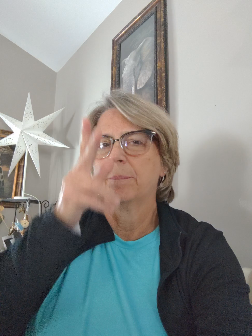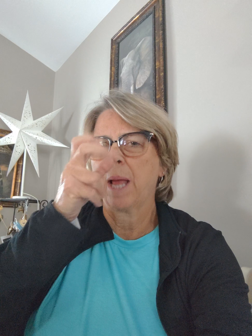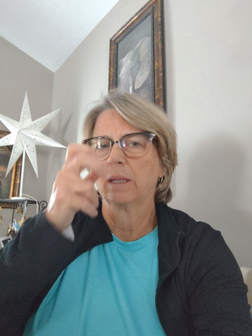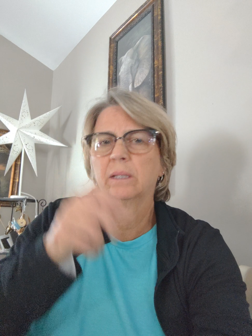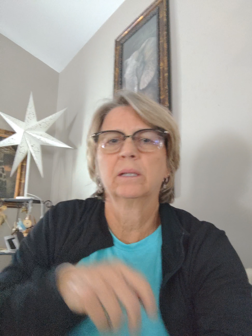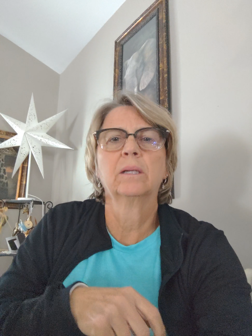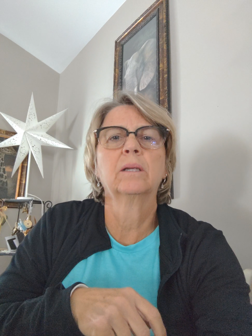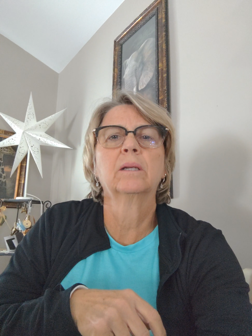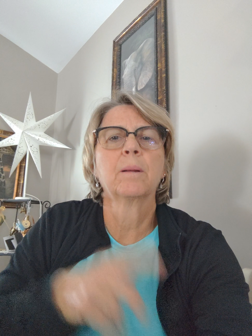bug